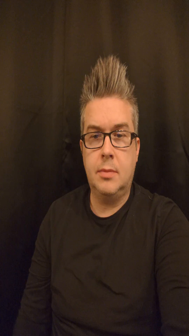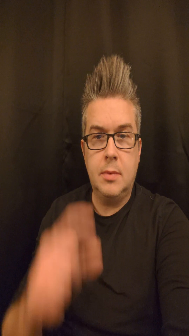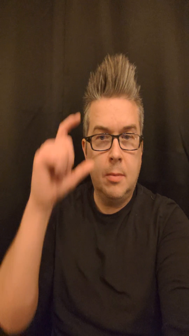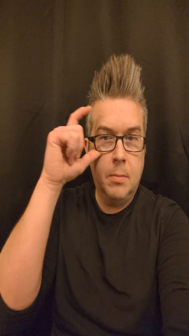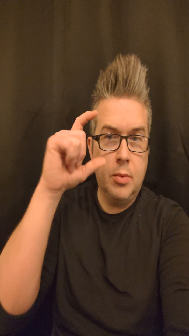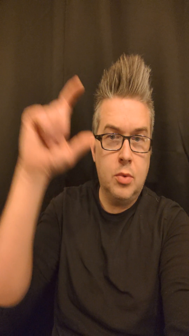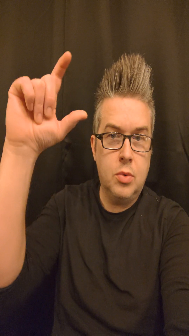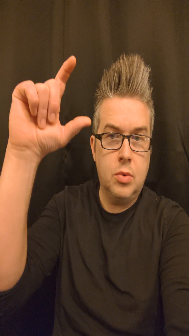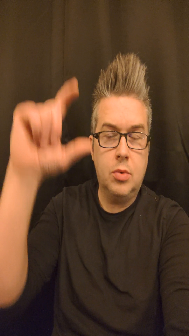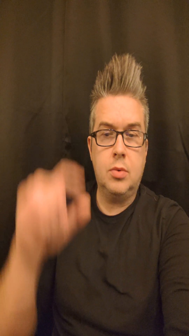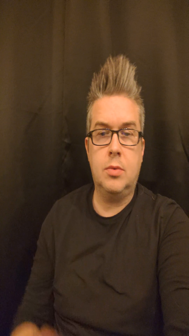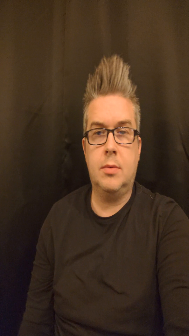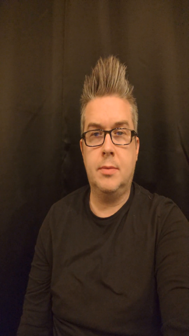moon